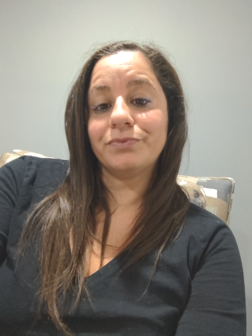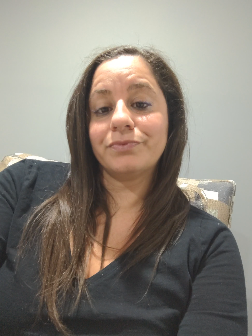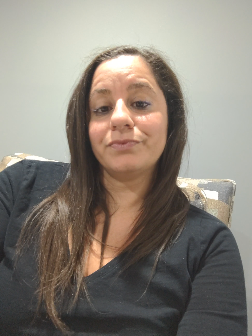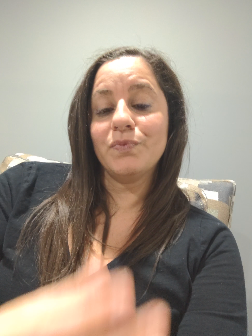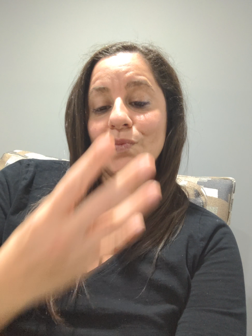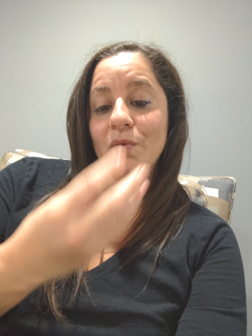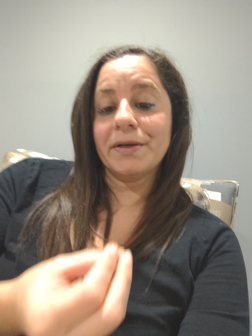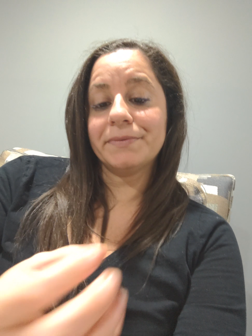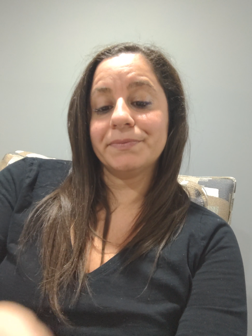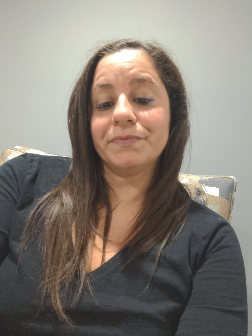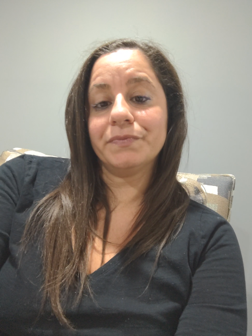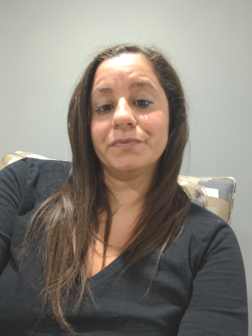wet